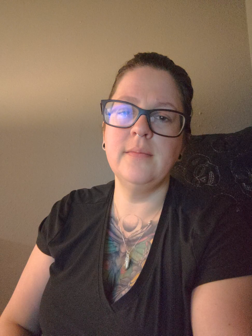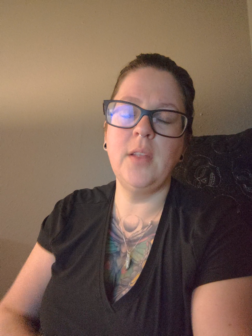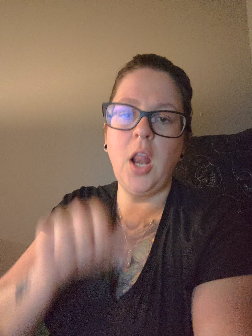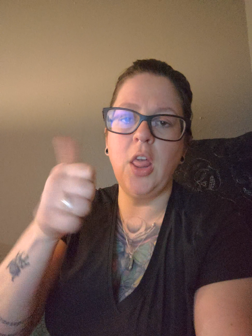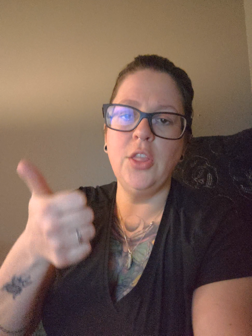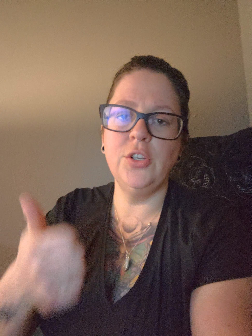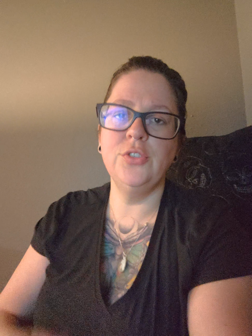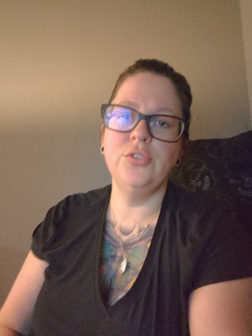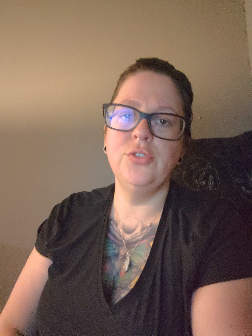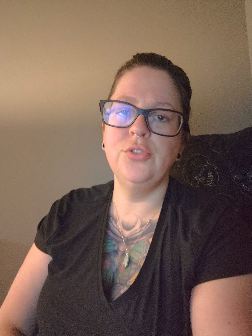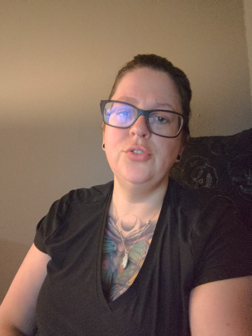another